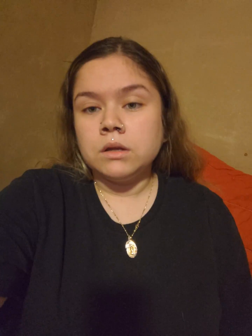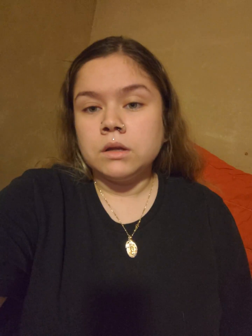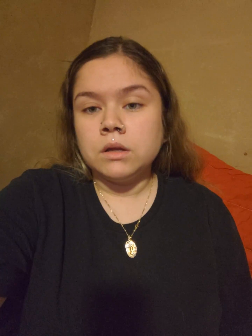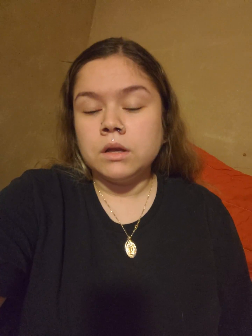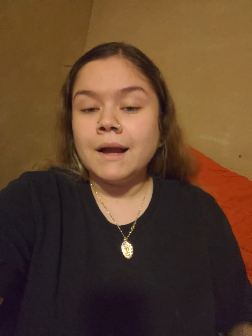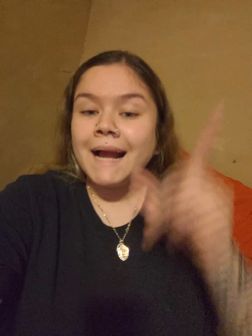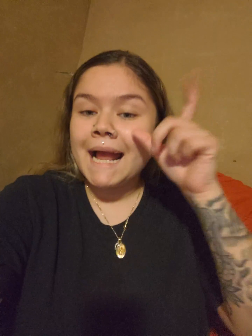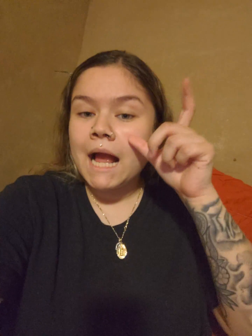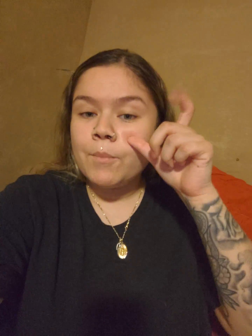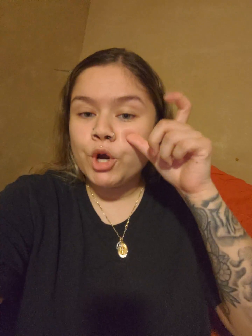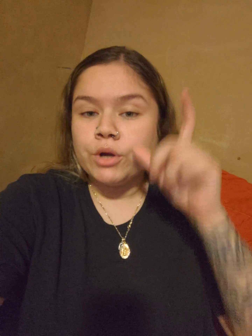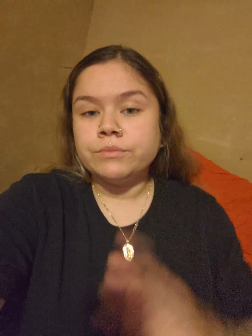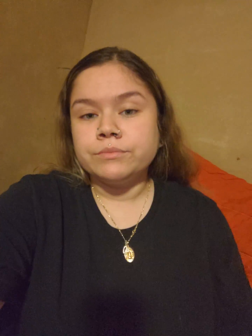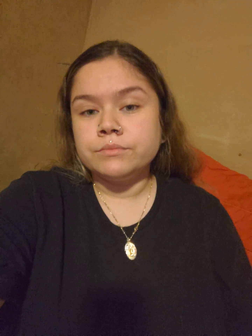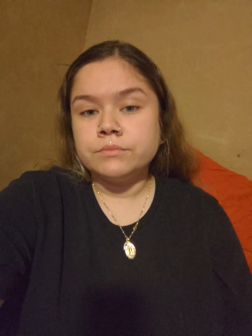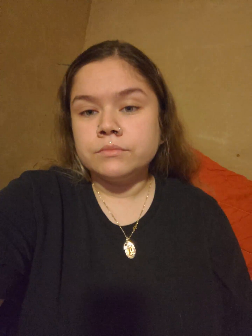camera